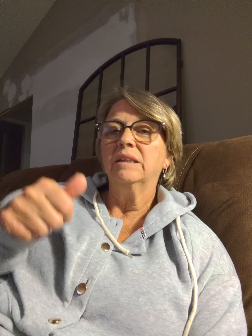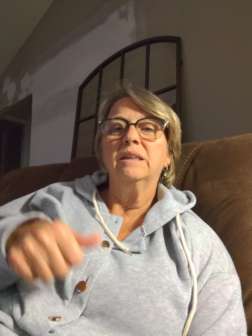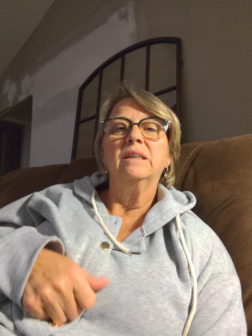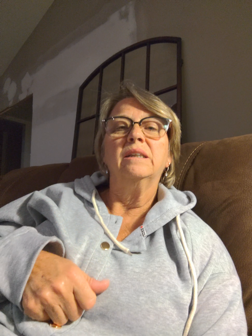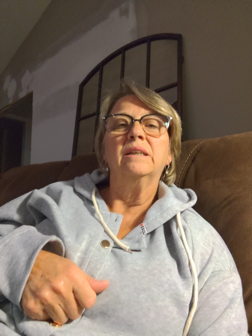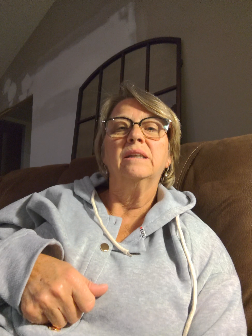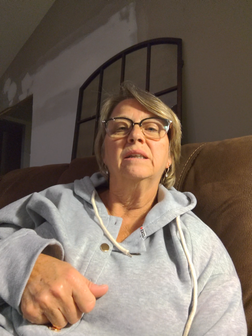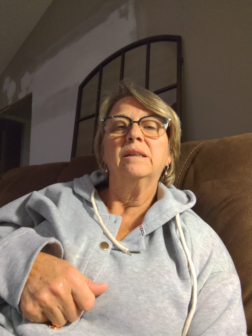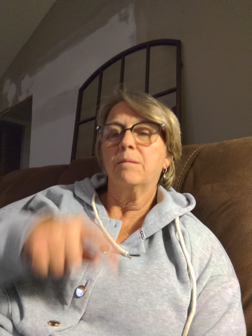nuts